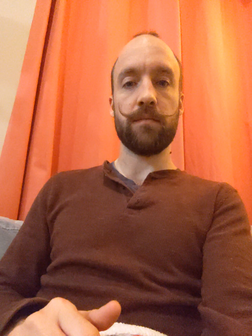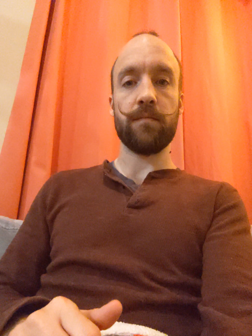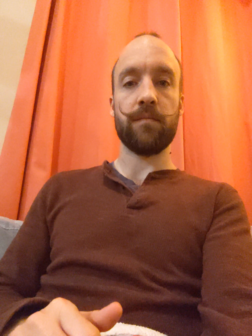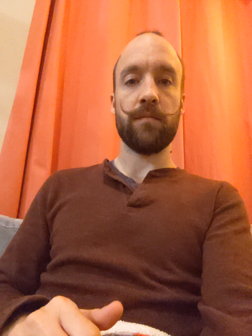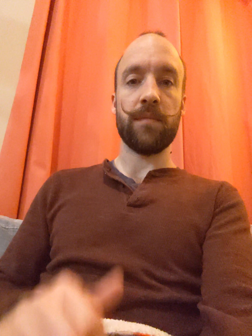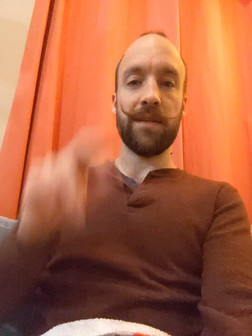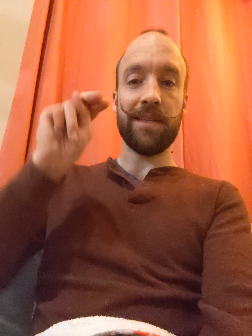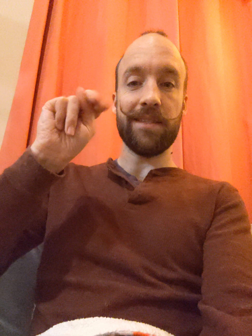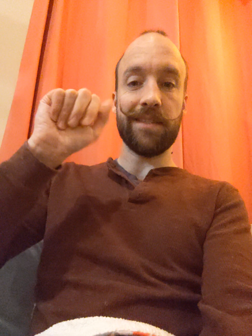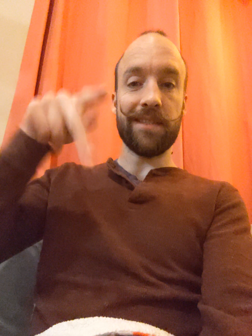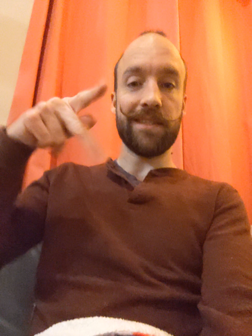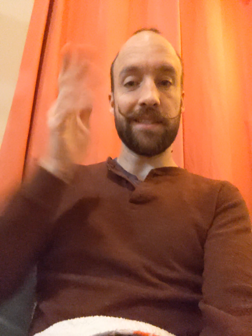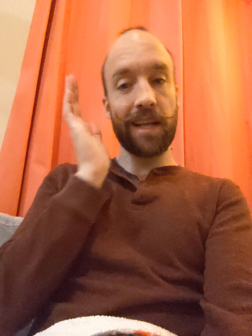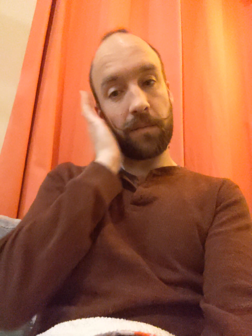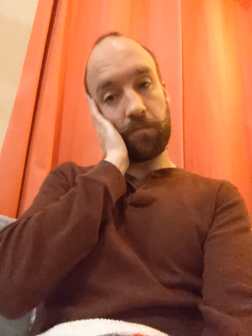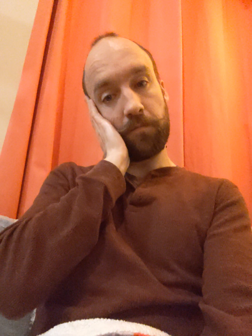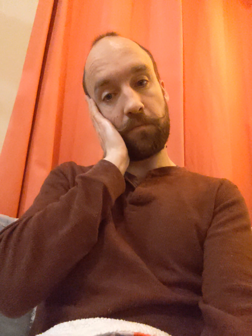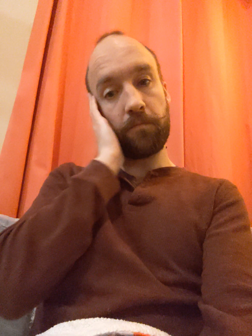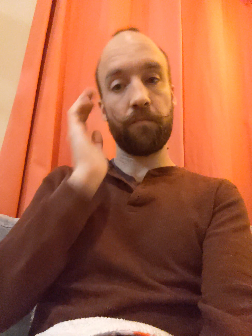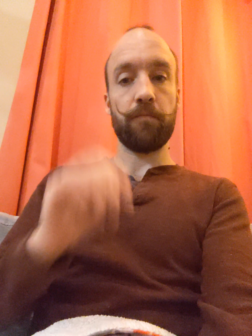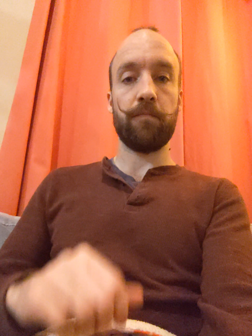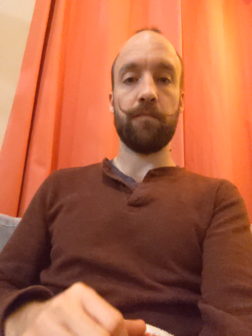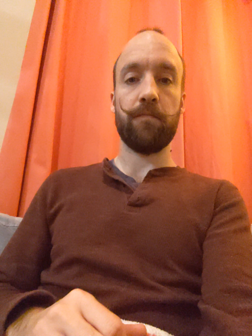nap